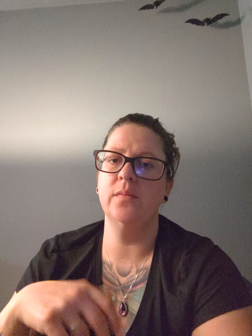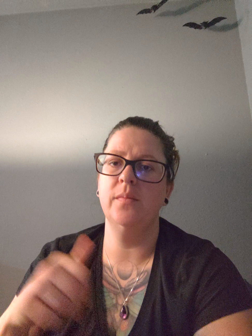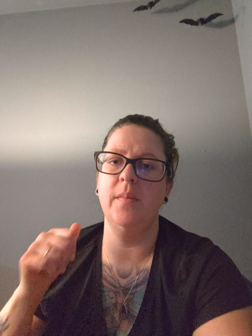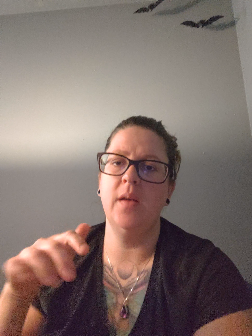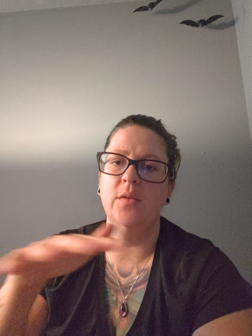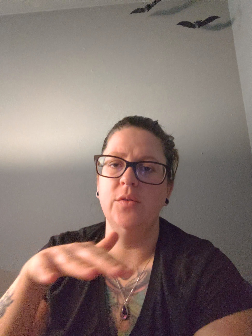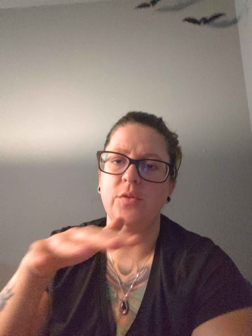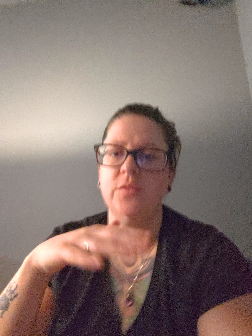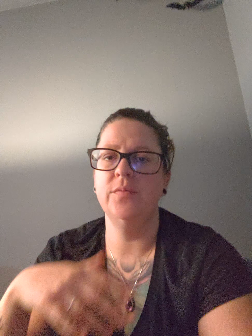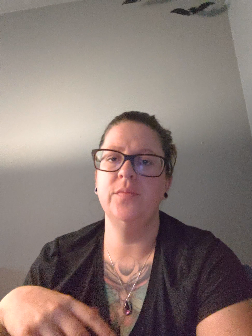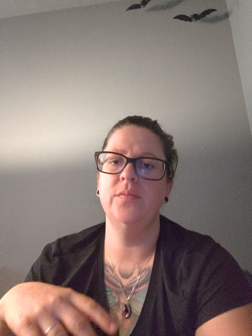backyard